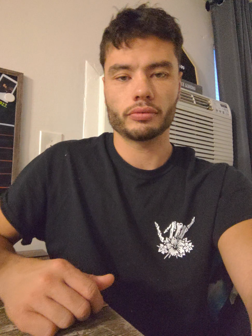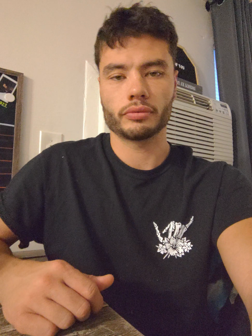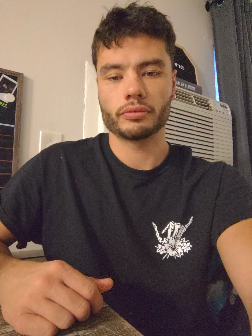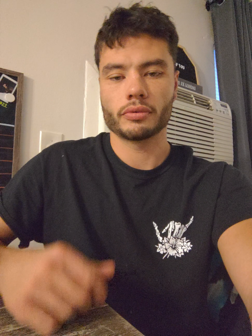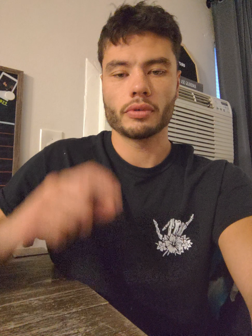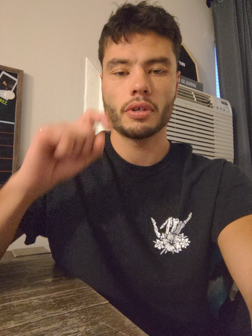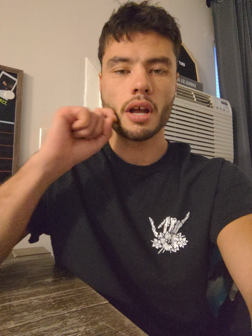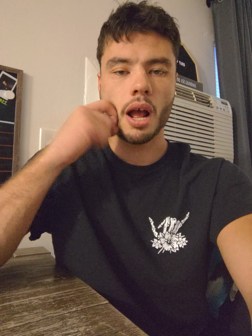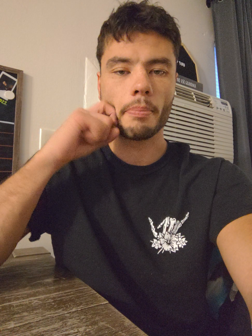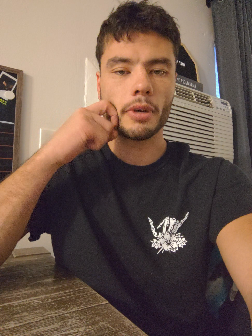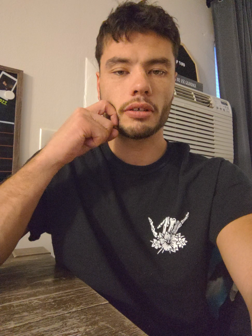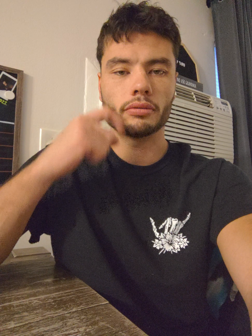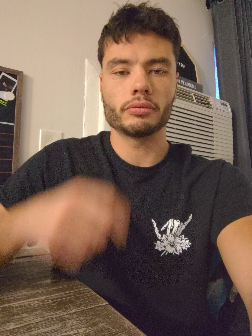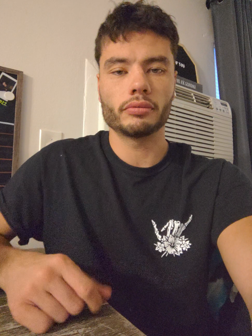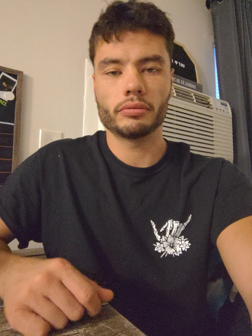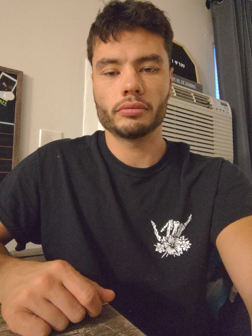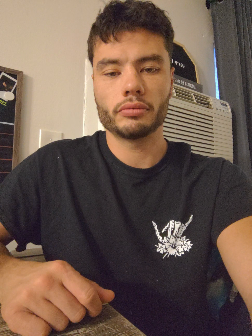apple